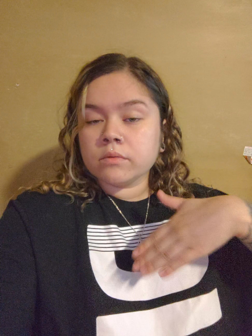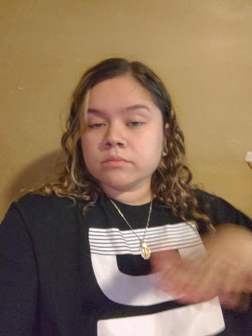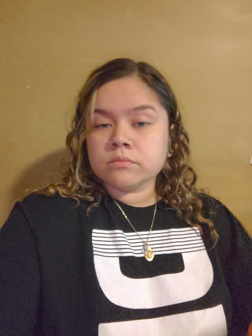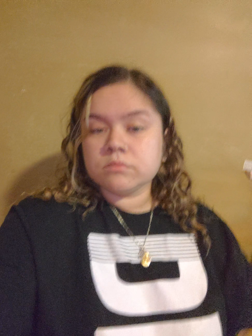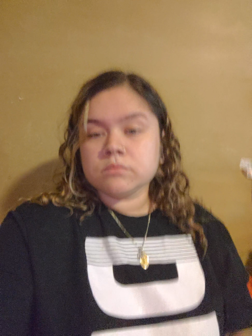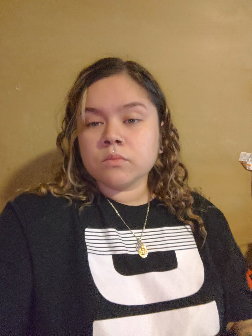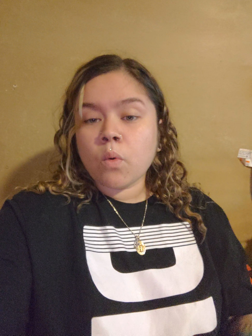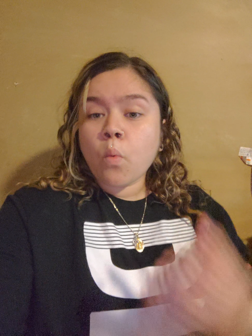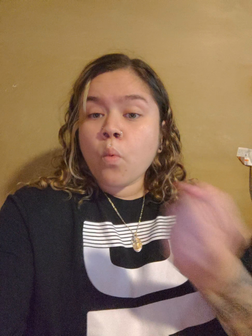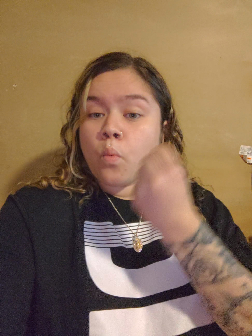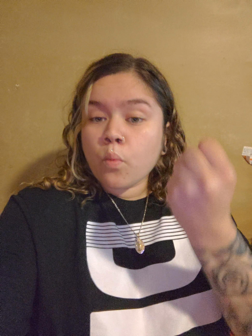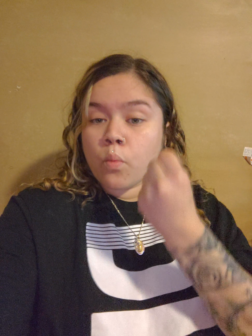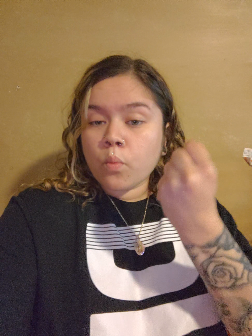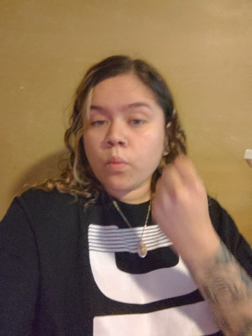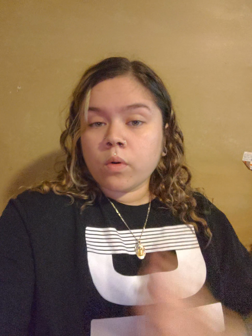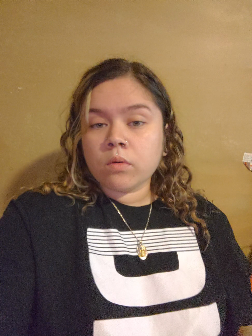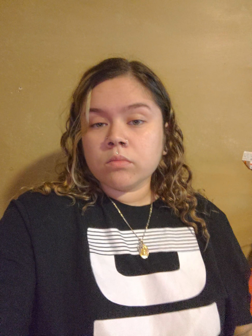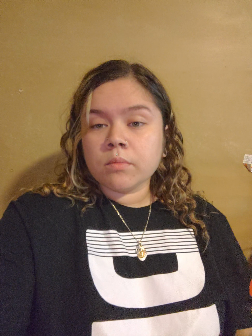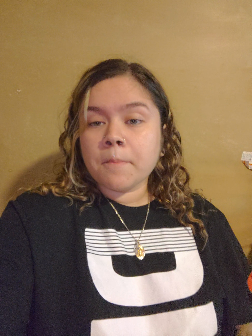hold